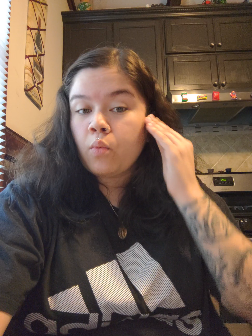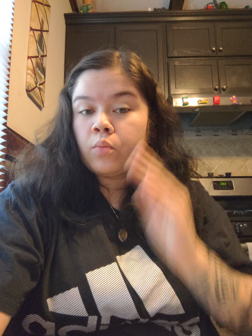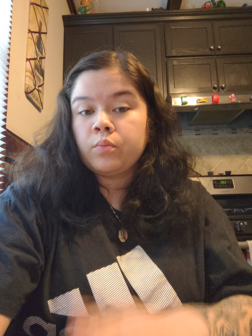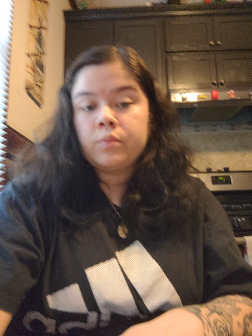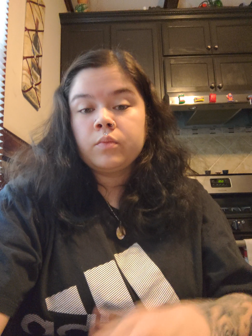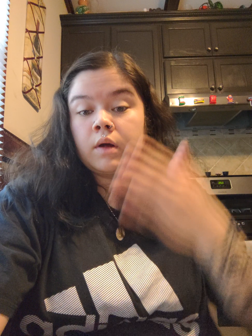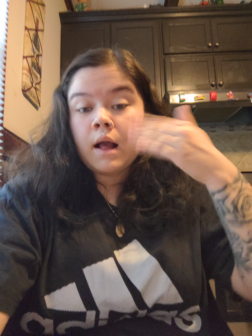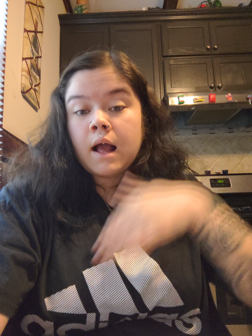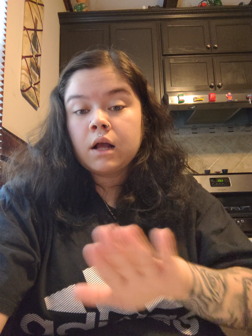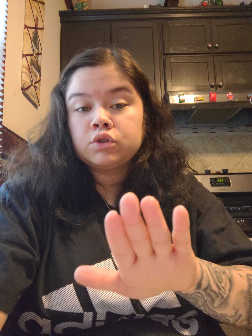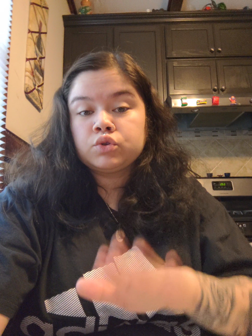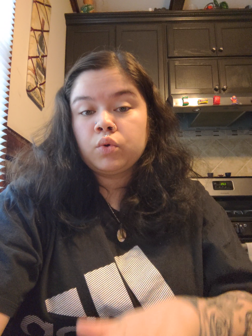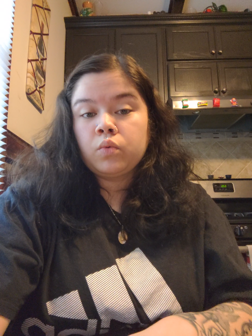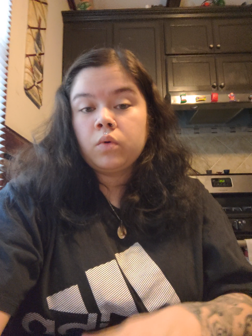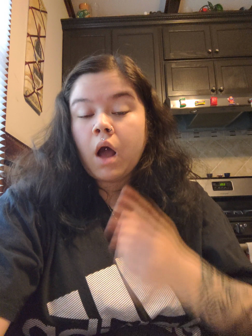into